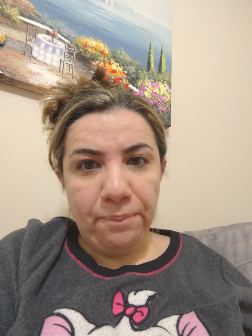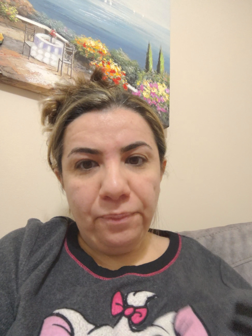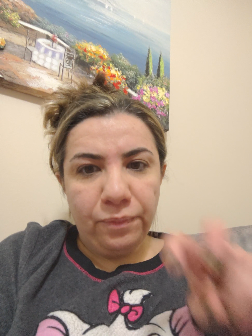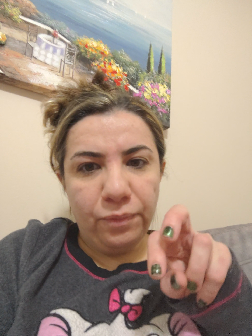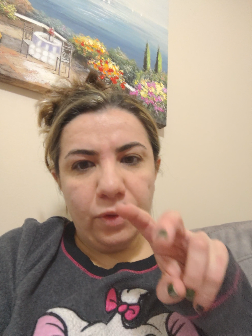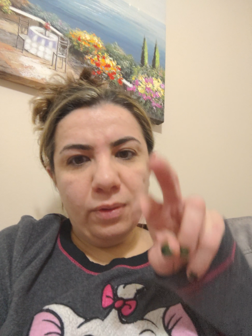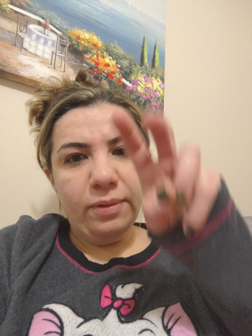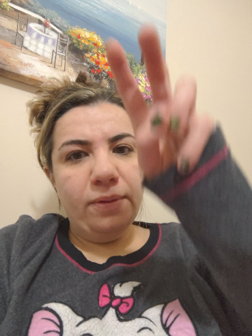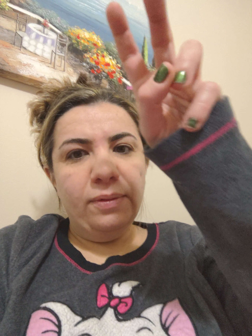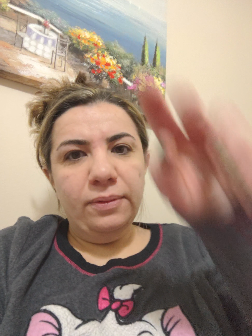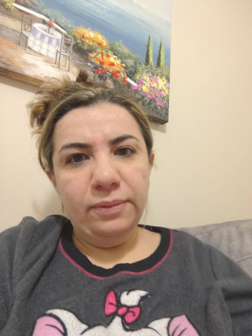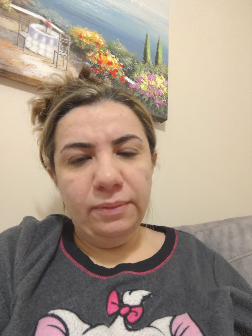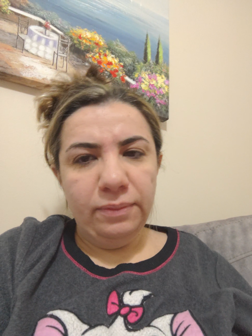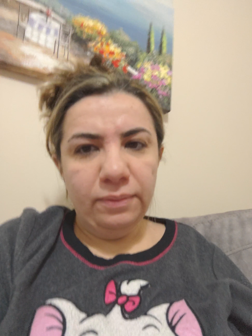stairs